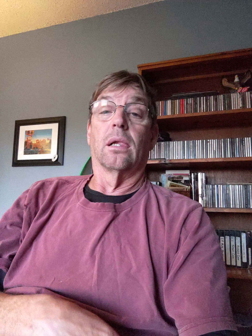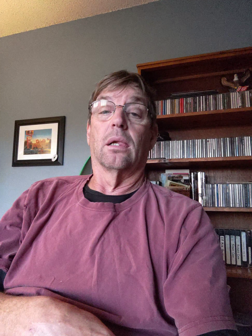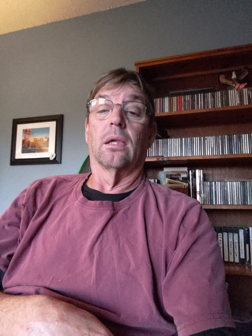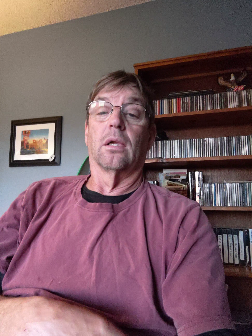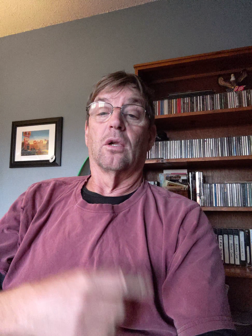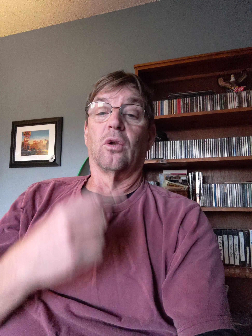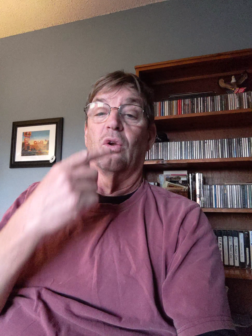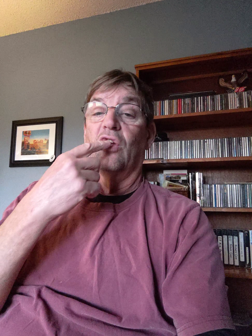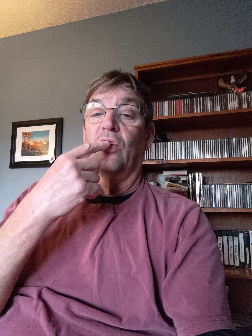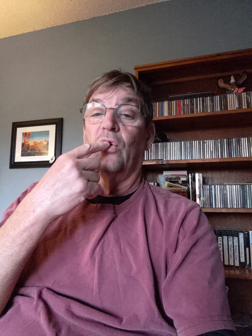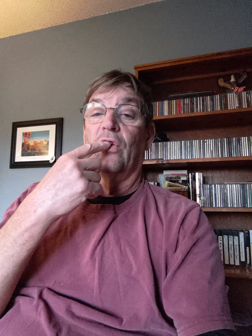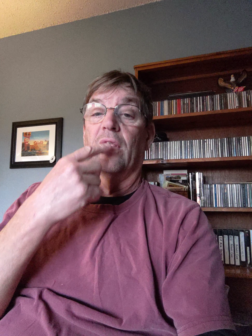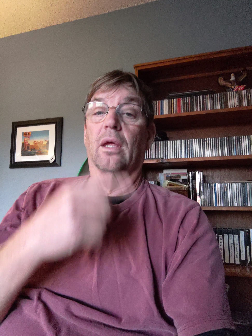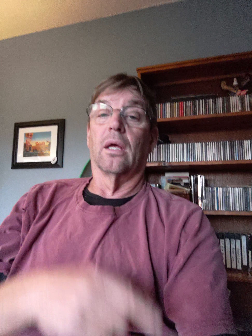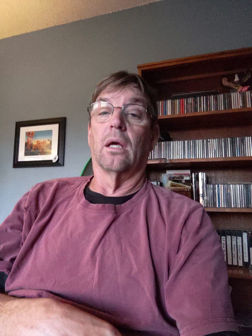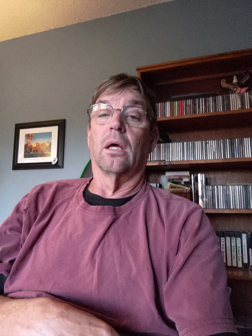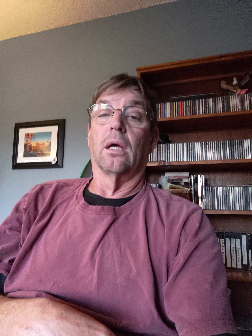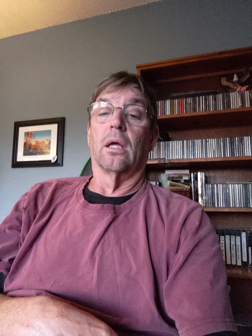tooth